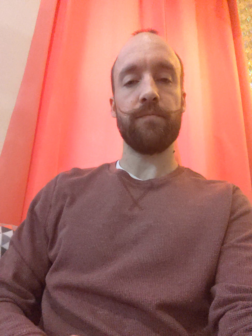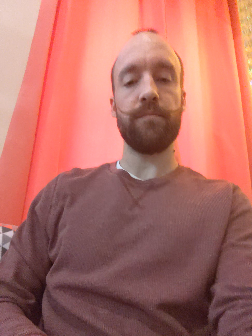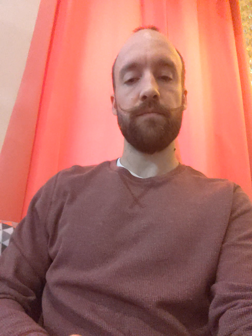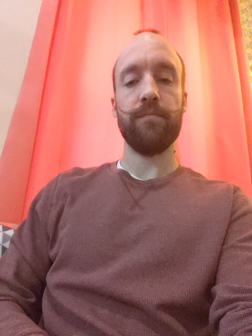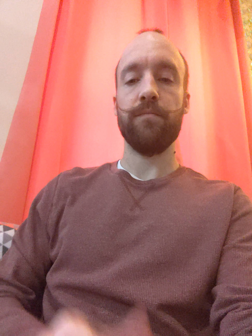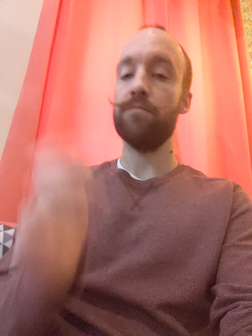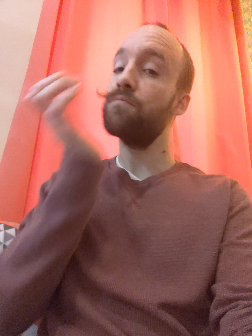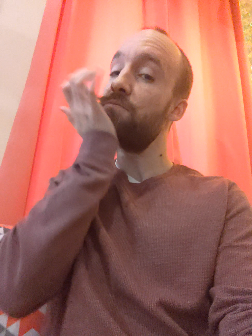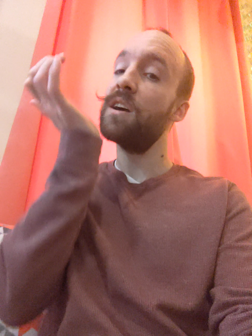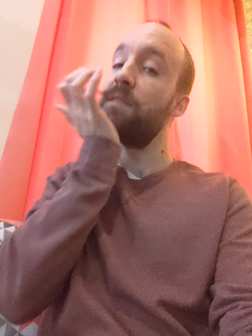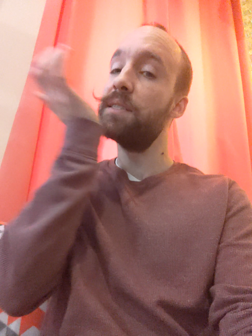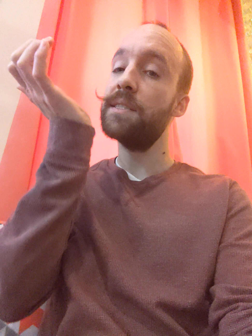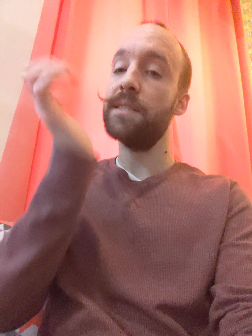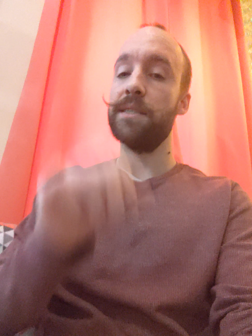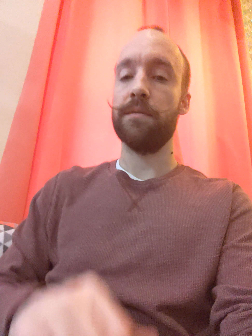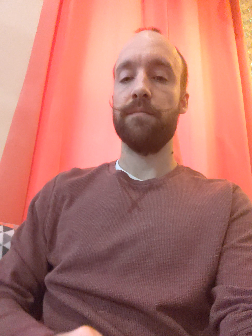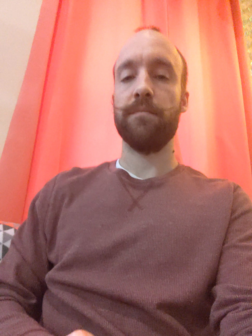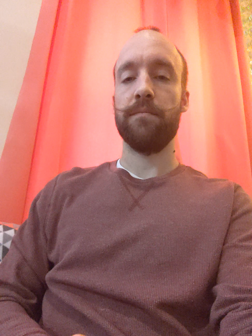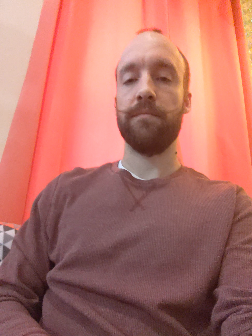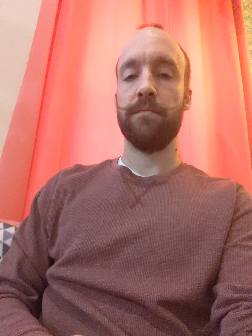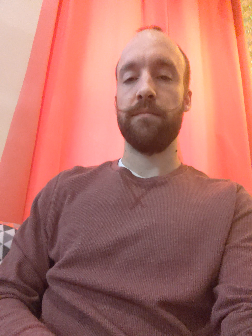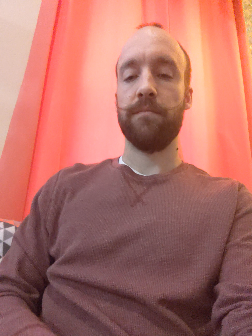grass